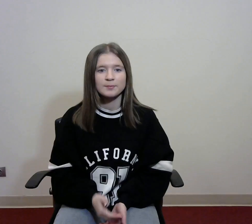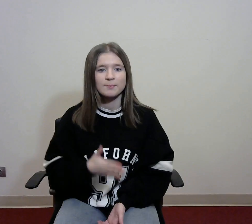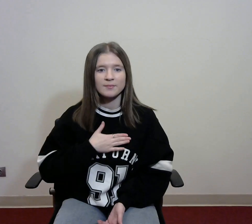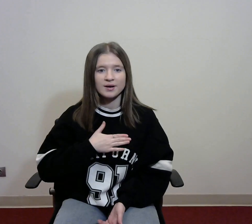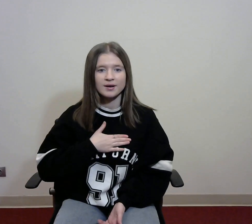mən